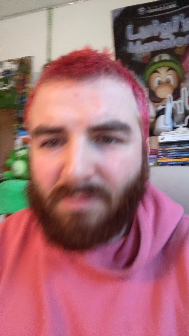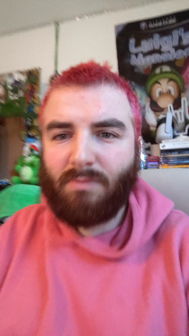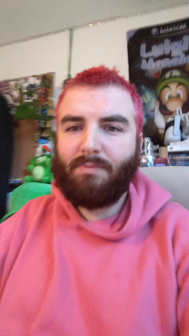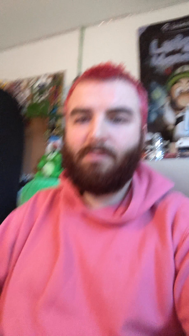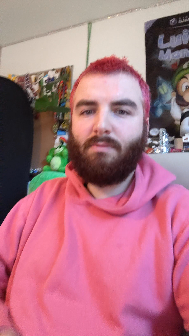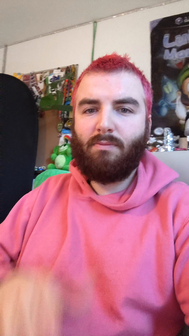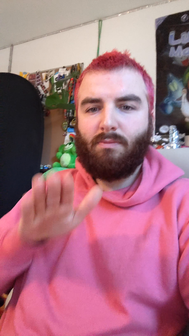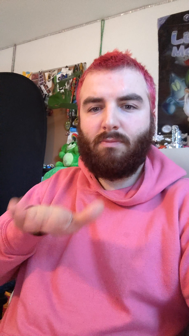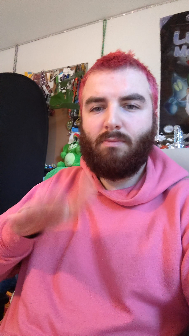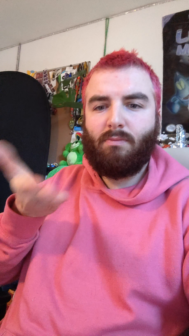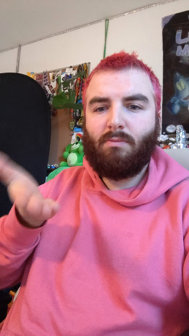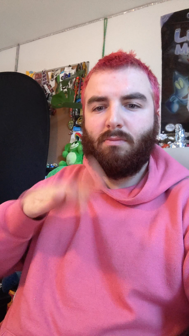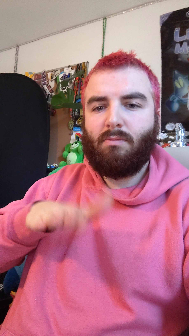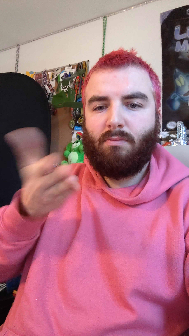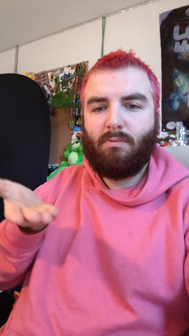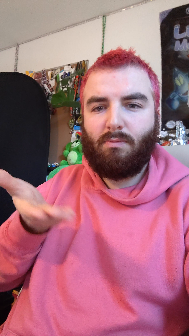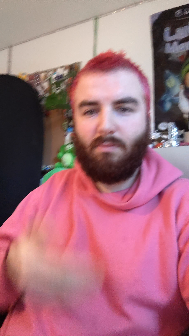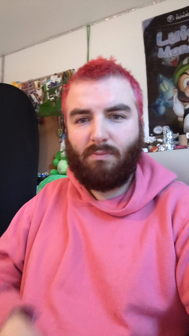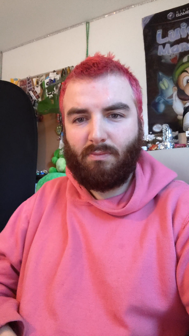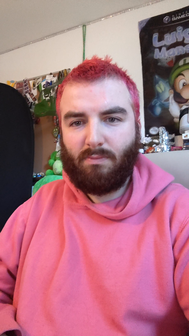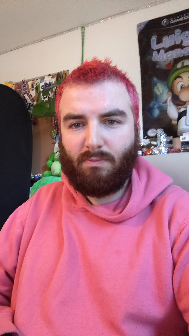kitchen